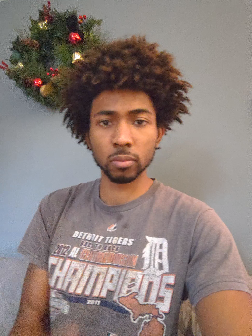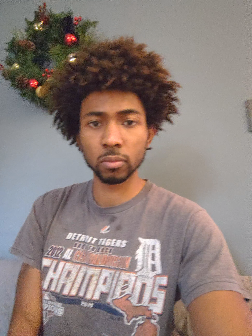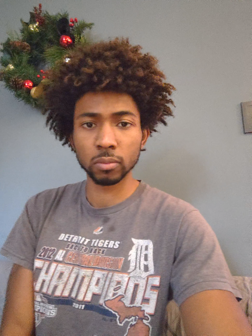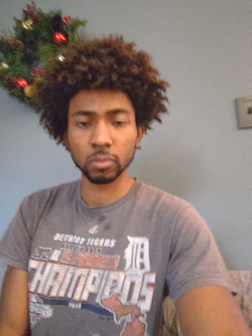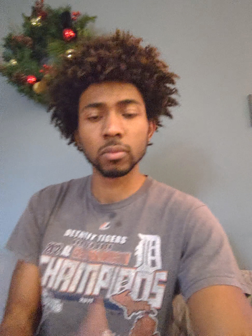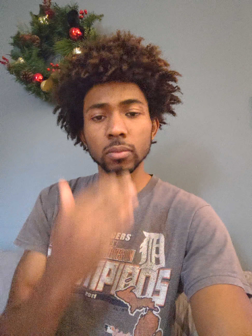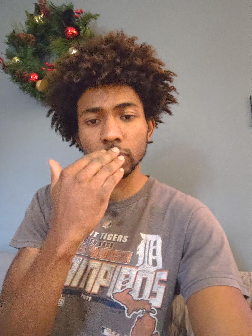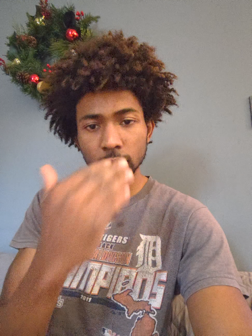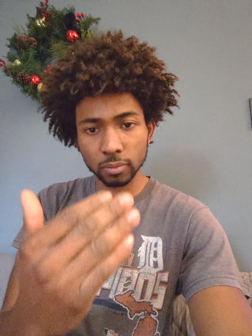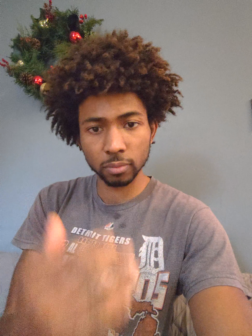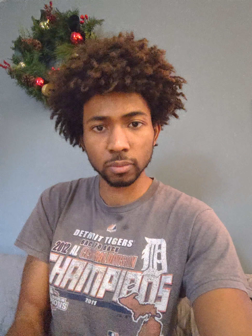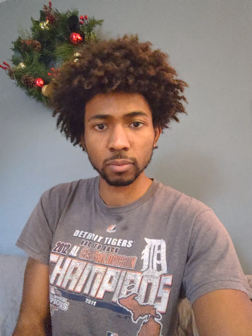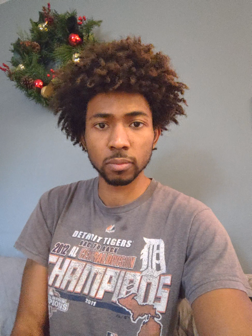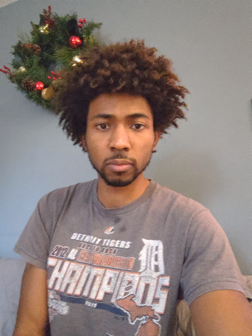thank you